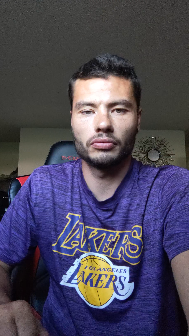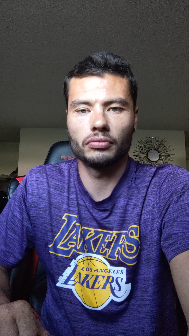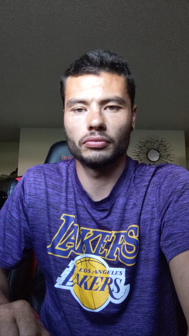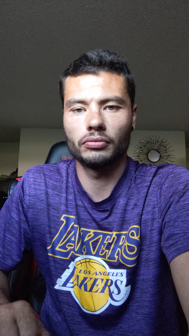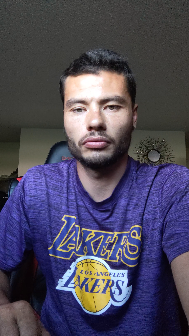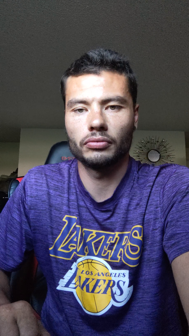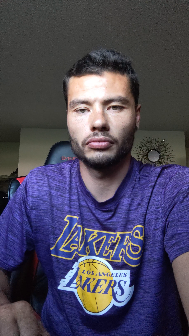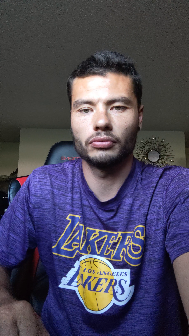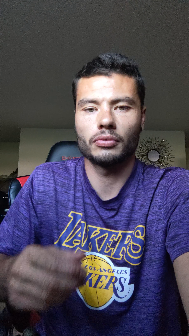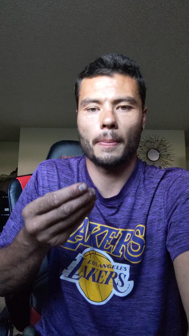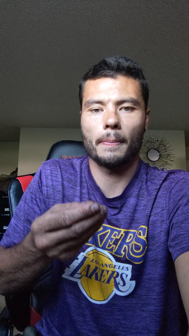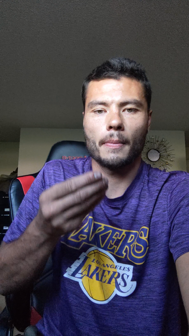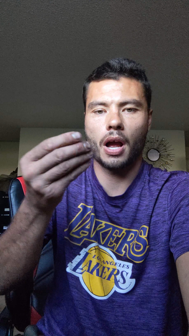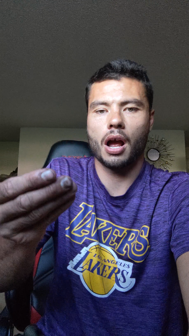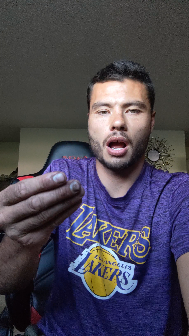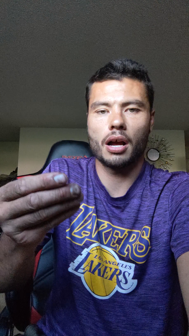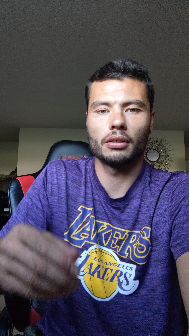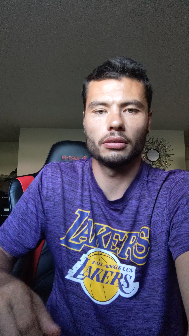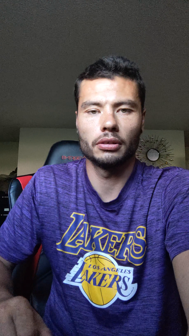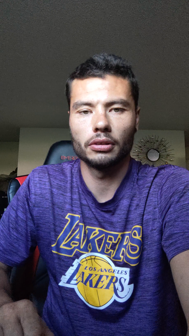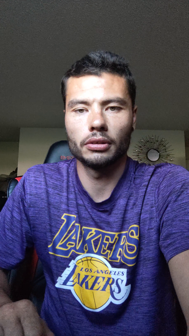buy